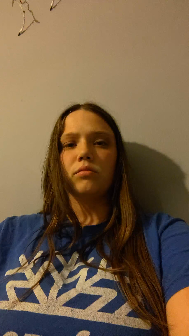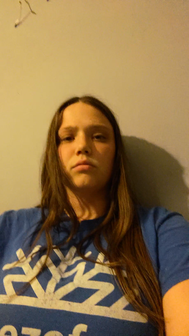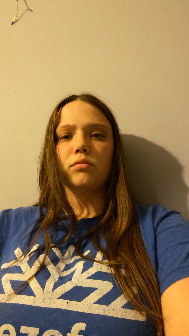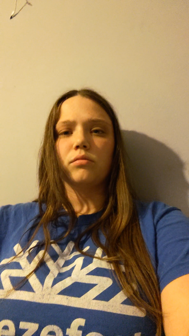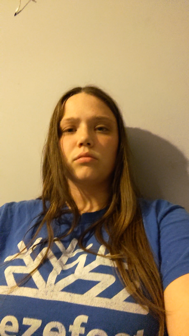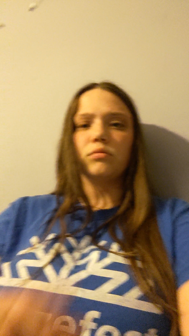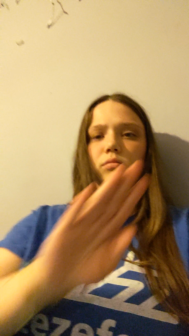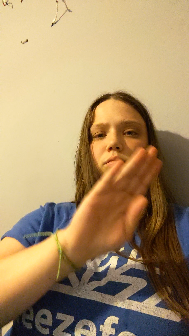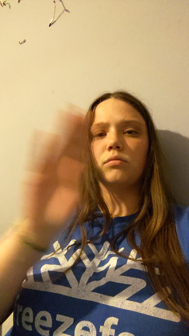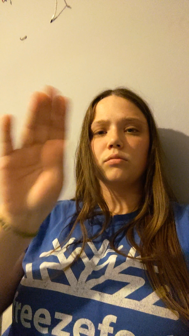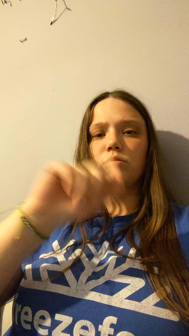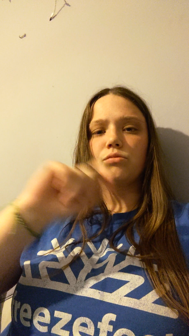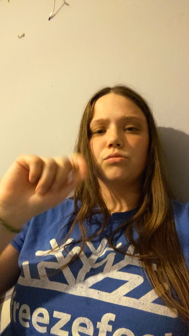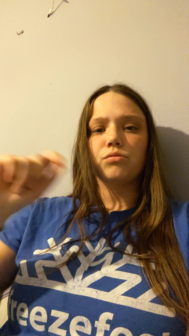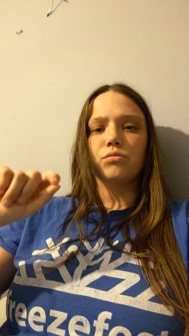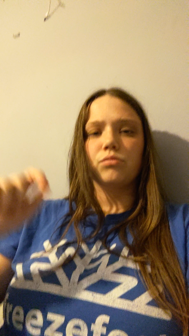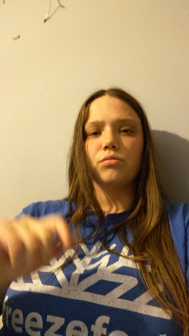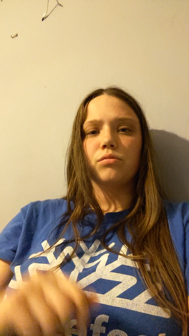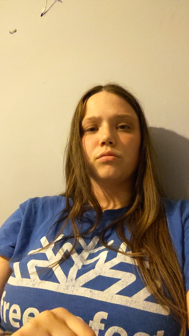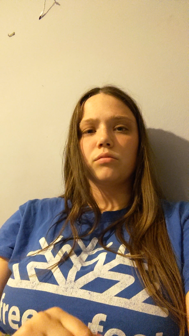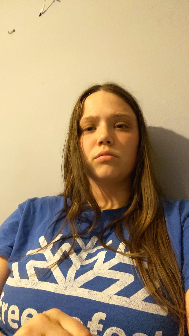chalk